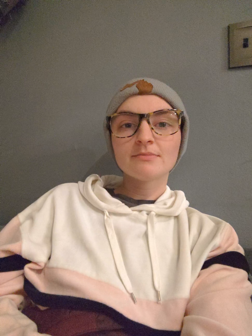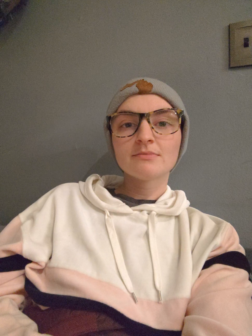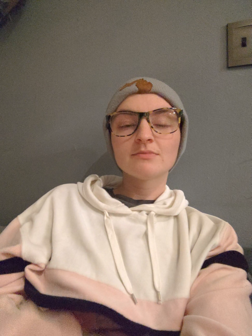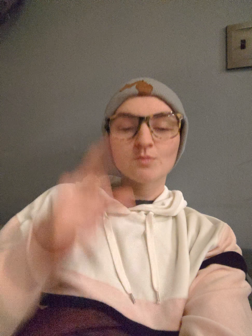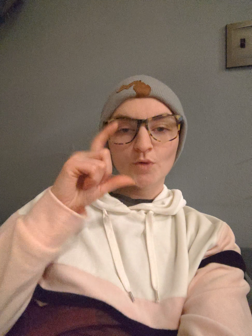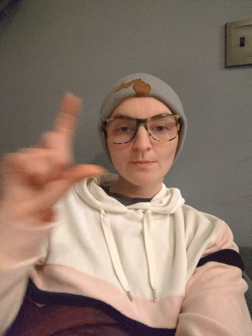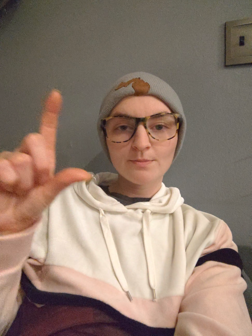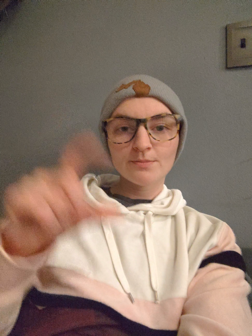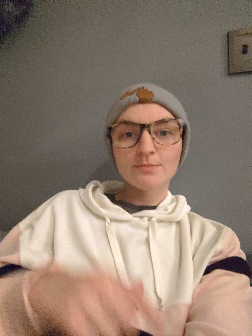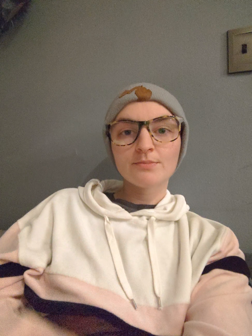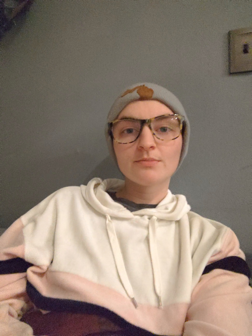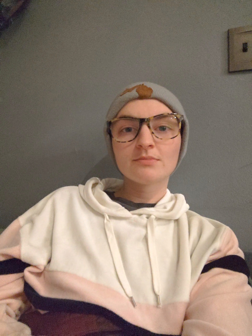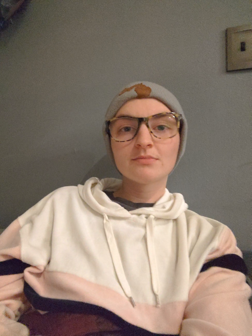moon